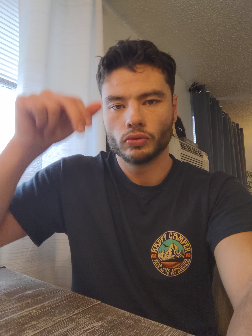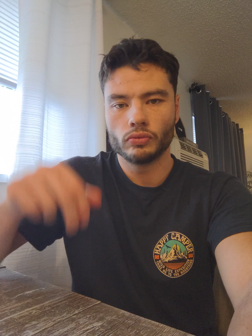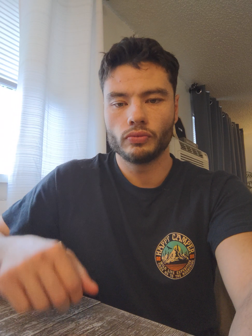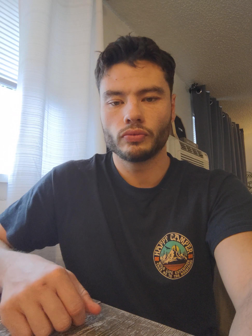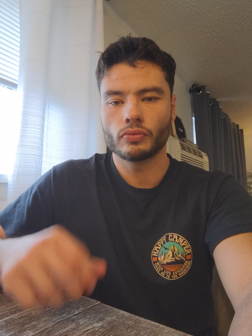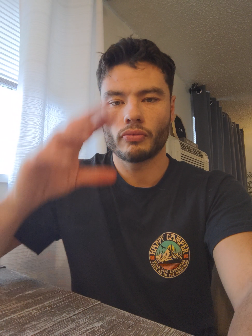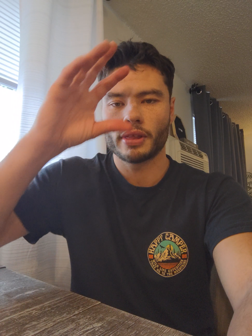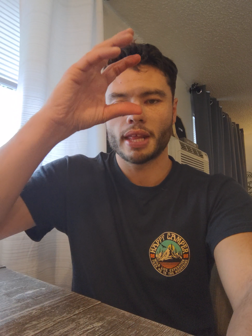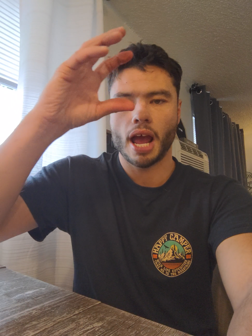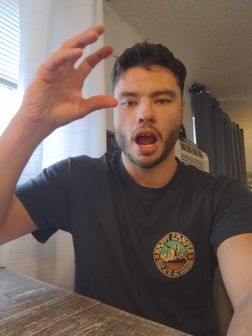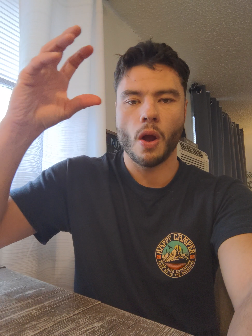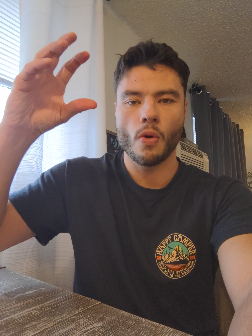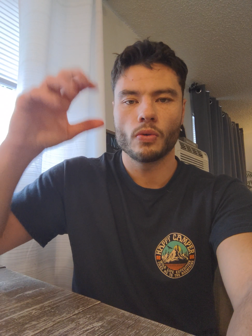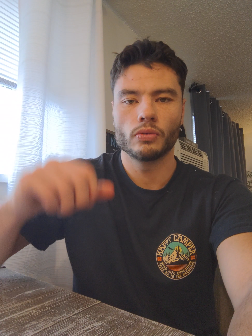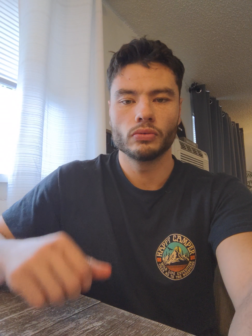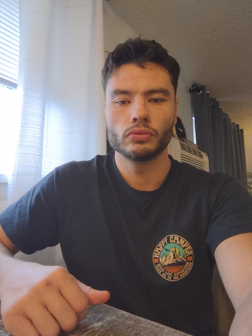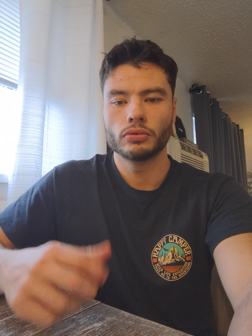cloud